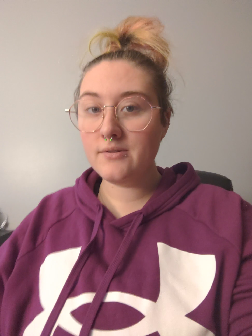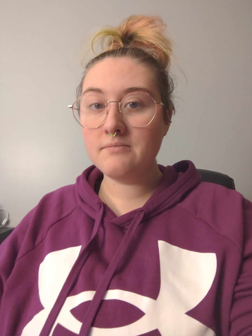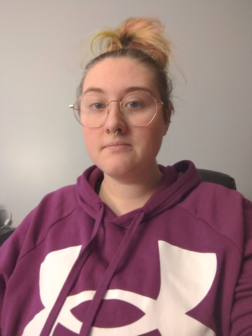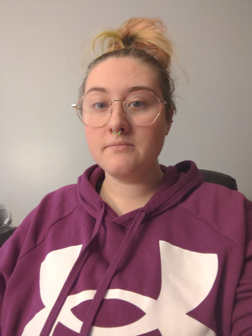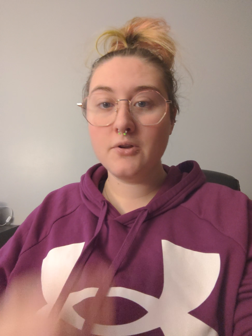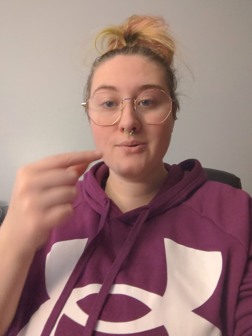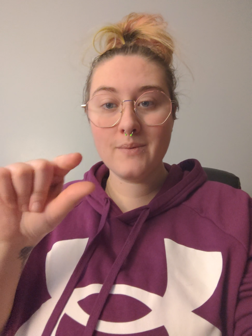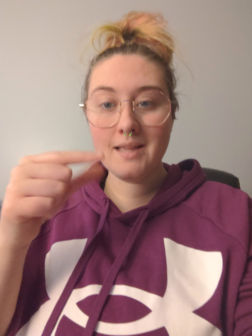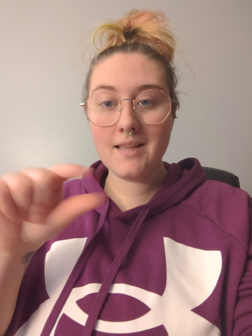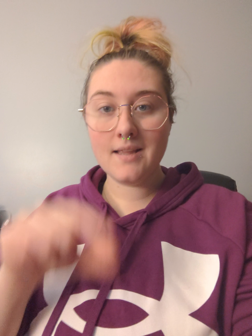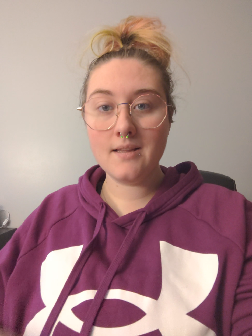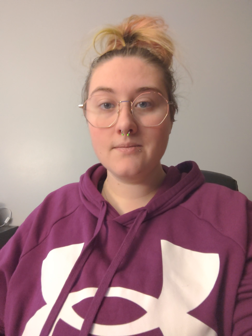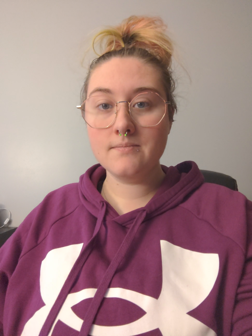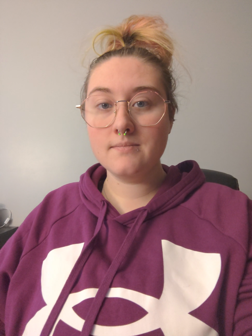green